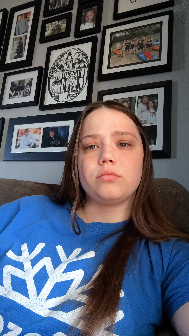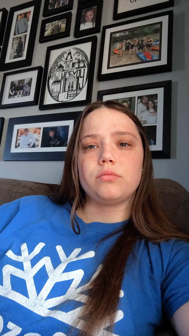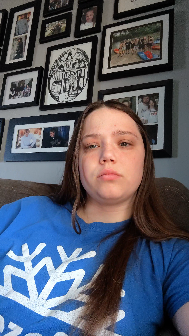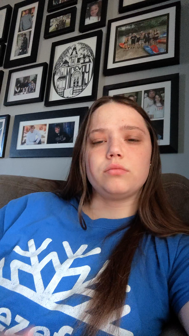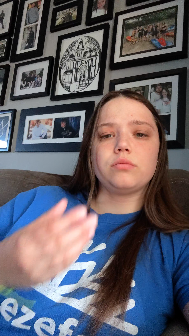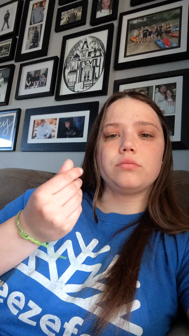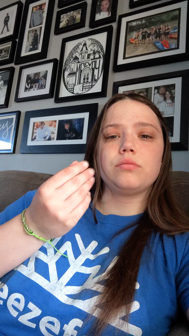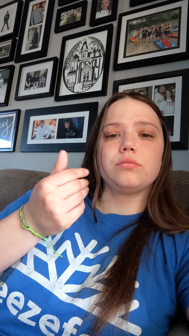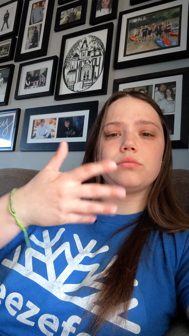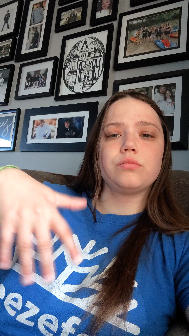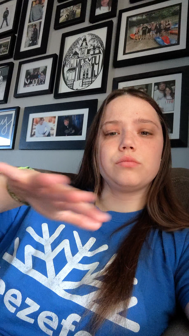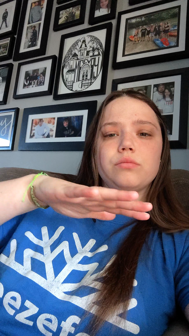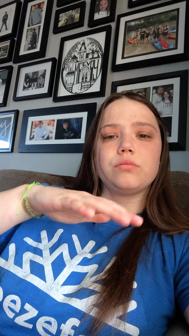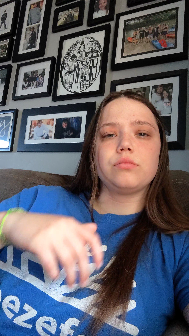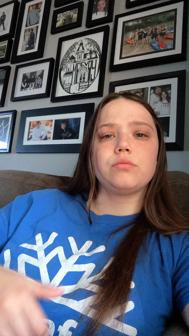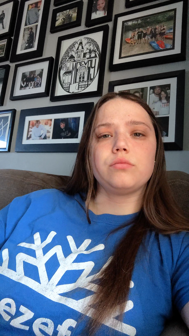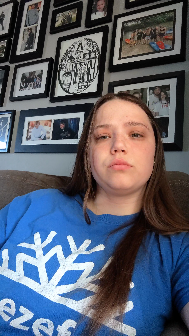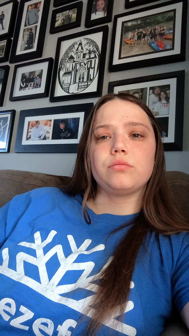garden